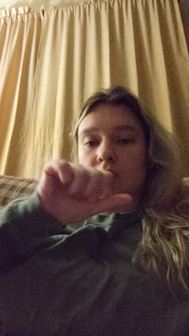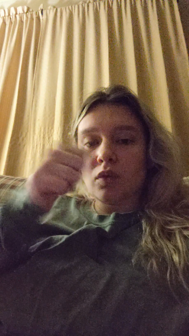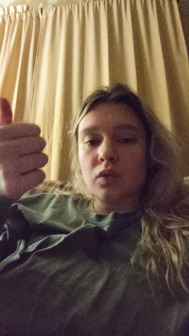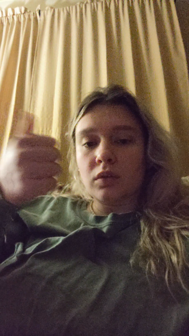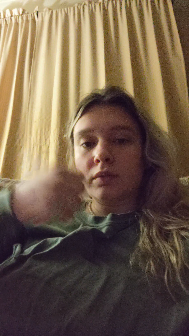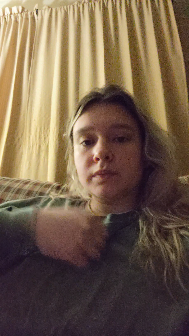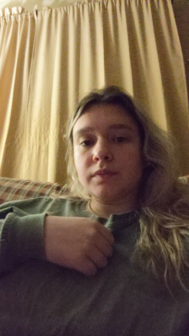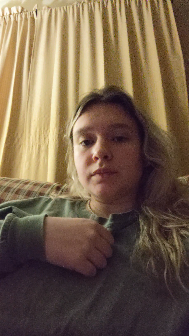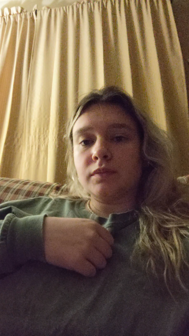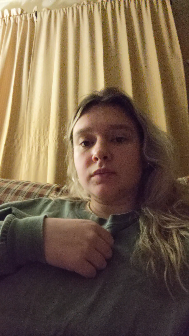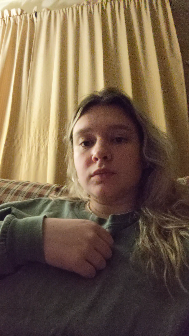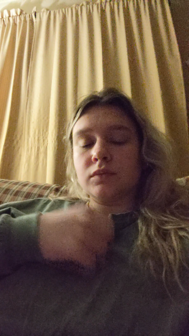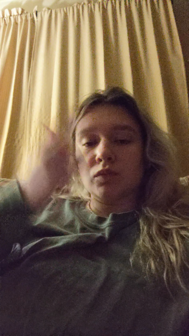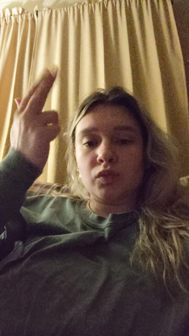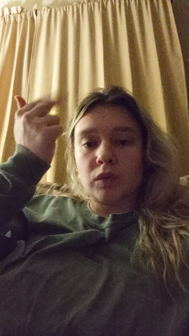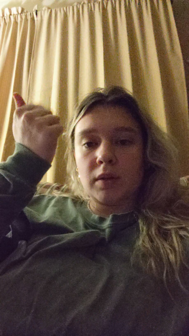rabbit